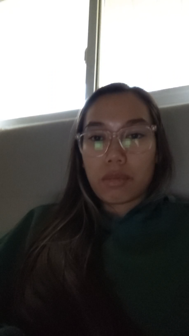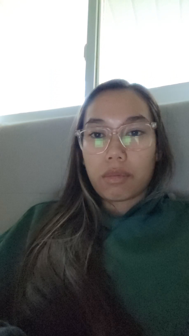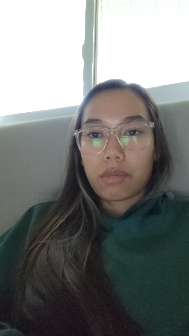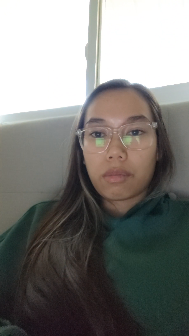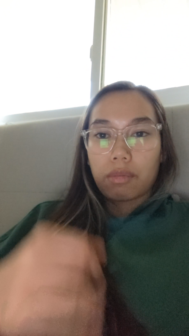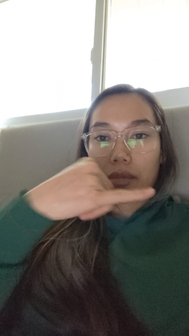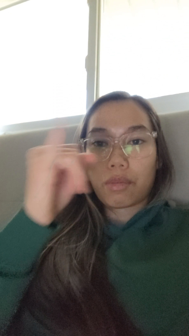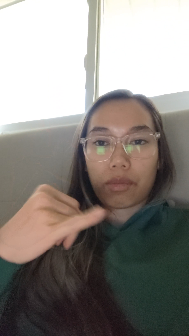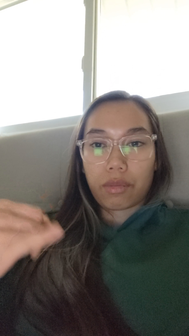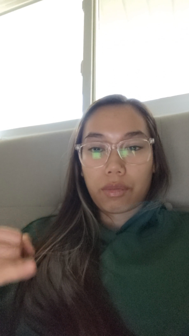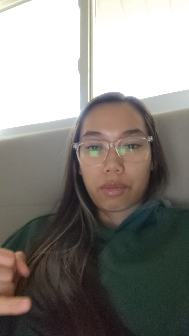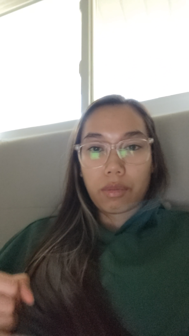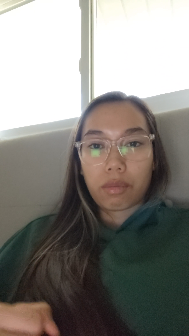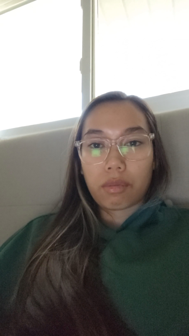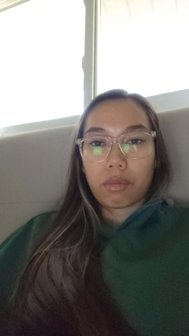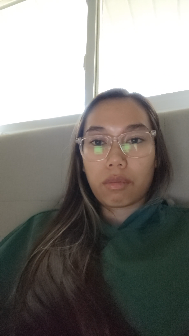draw